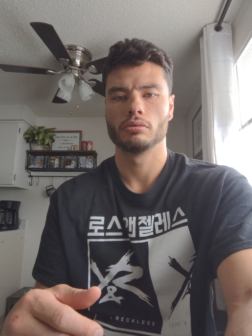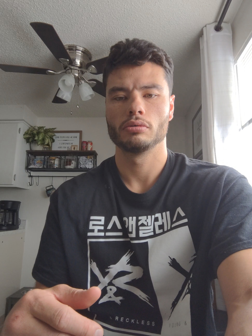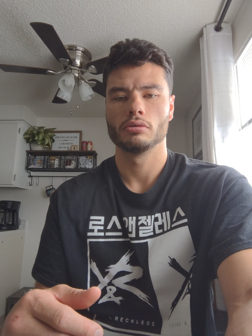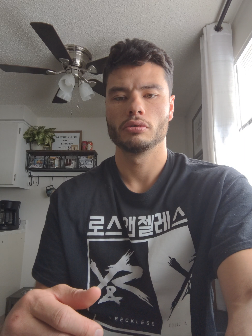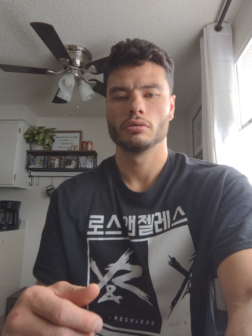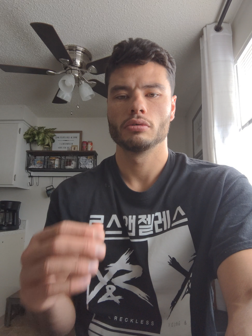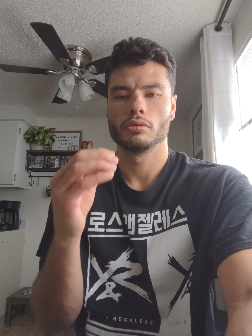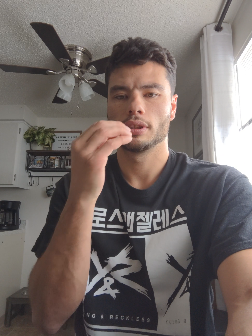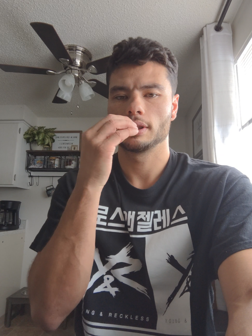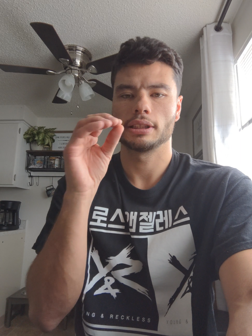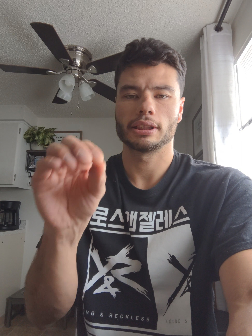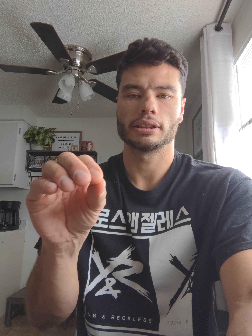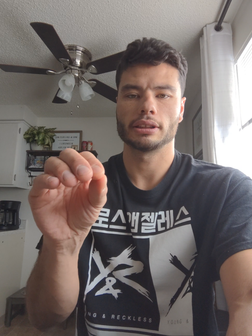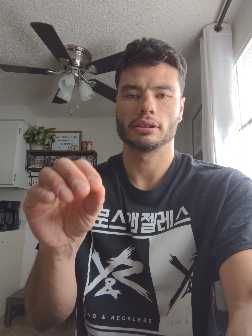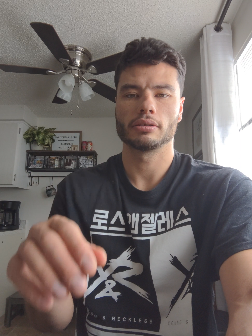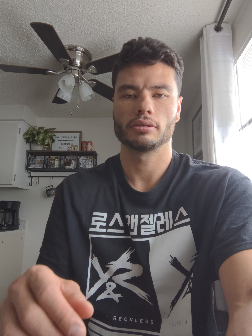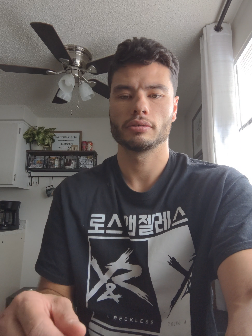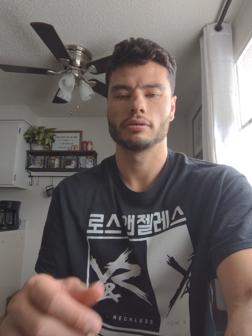kiss